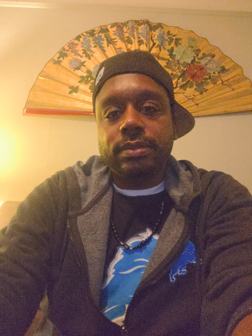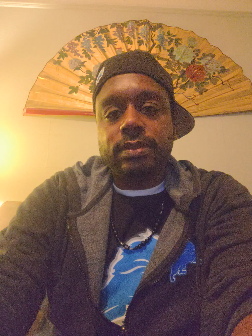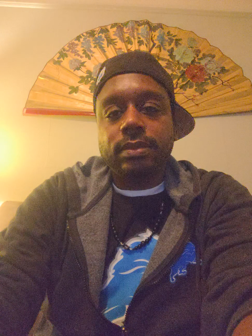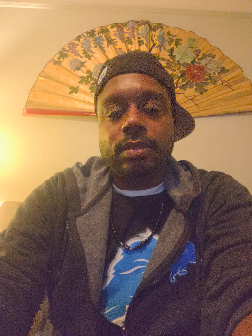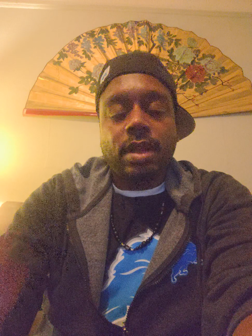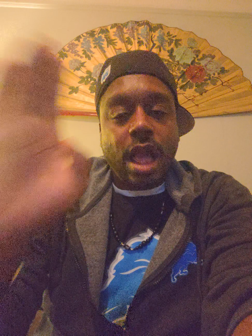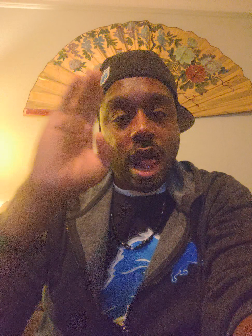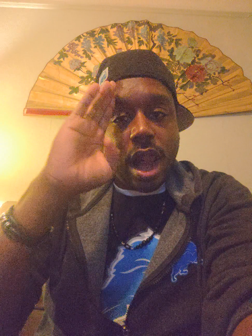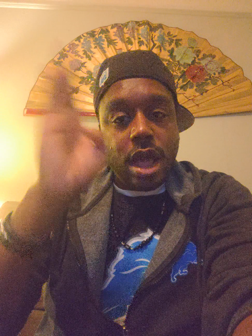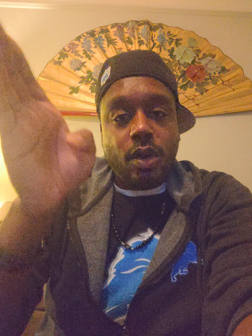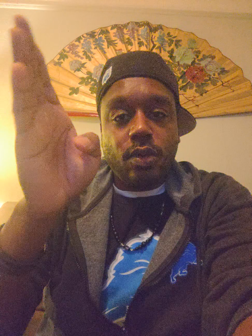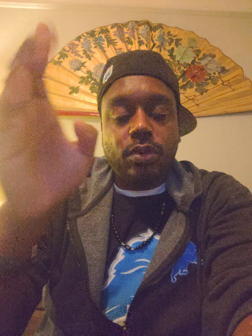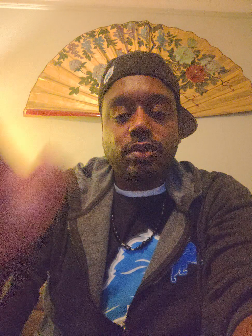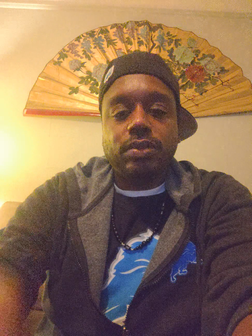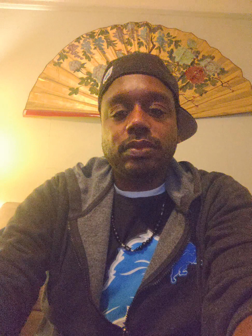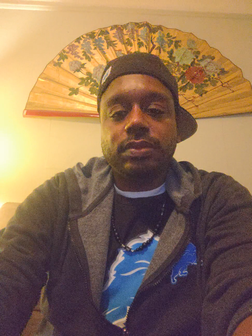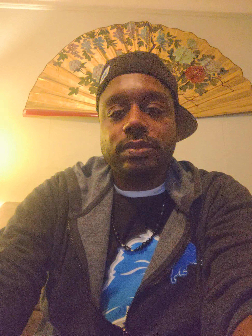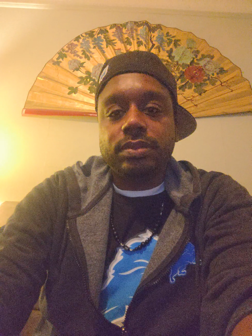hello